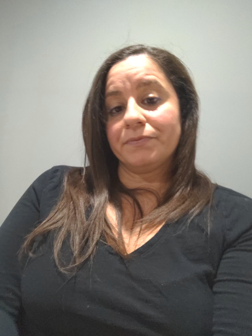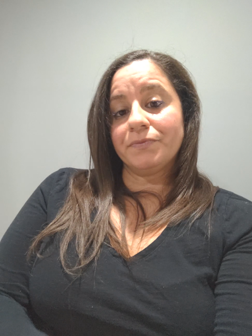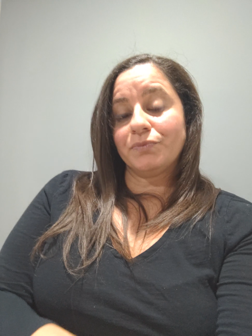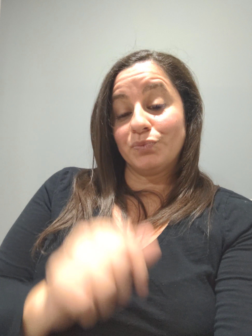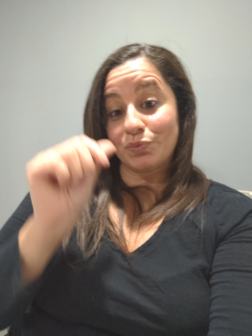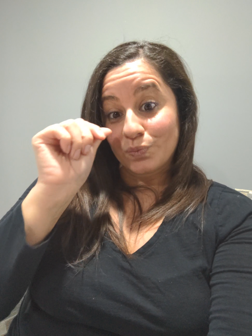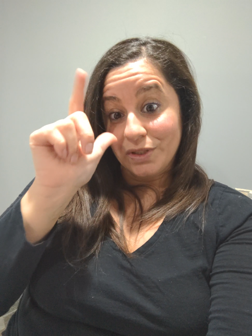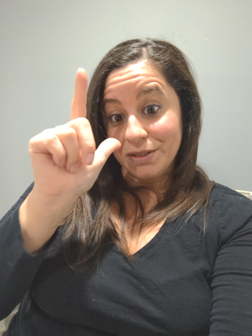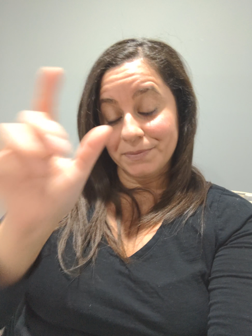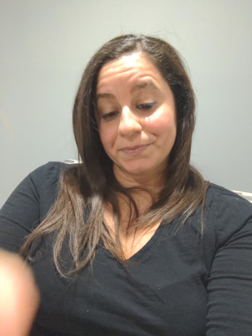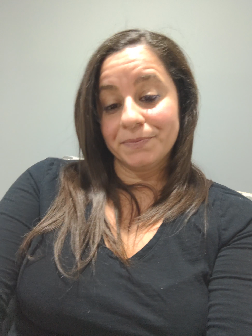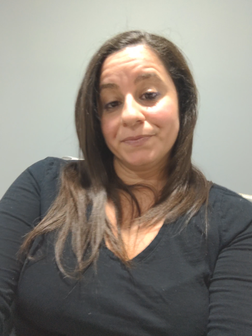awake